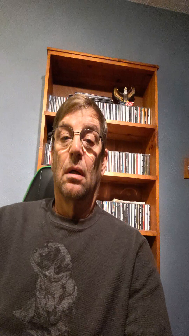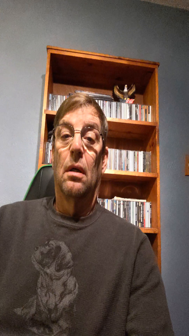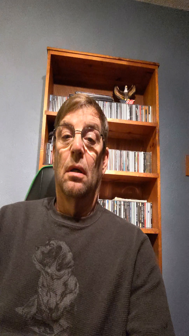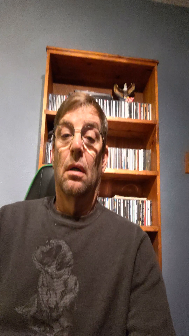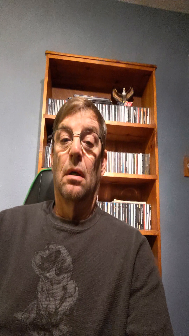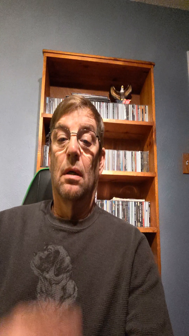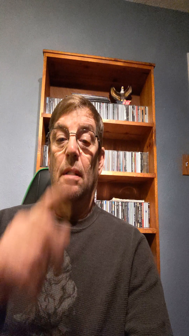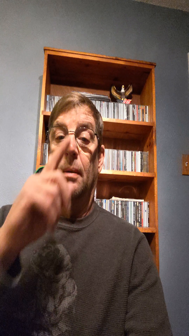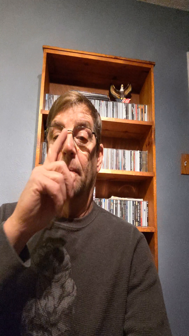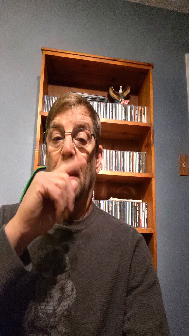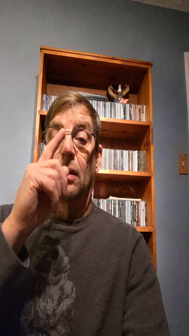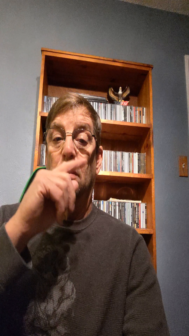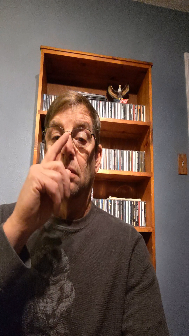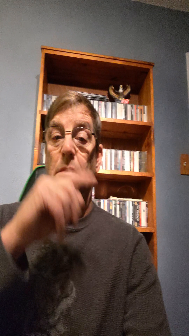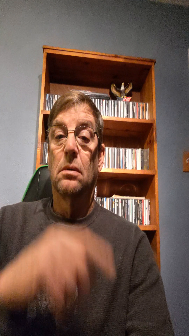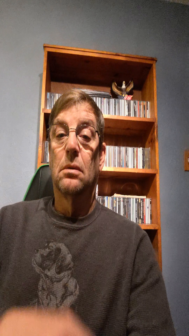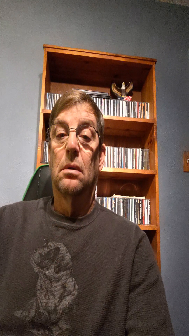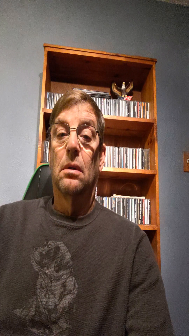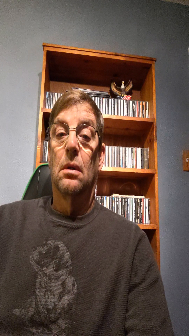mouse